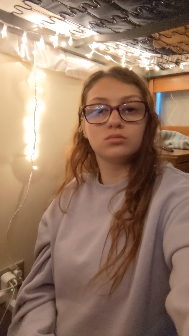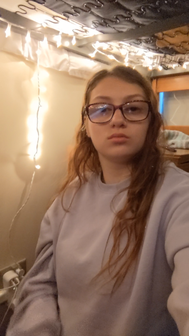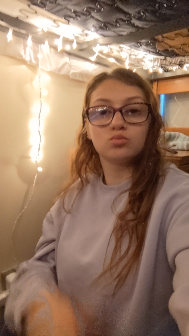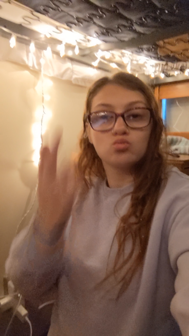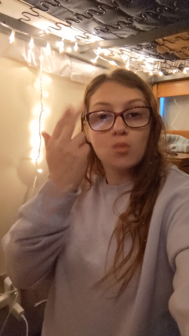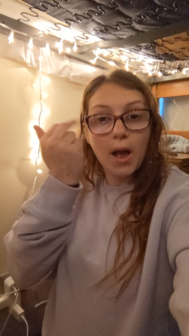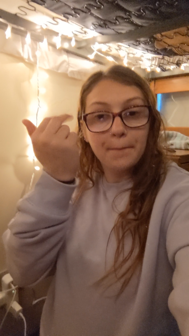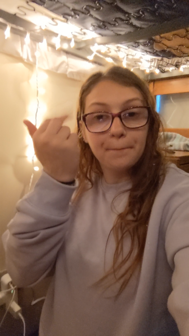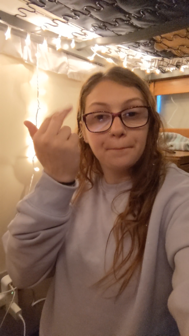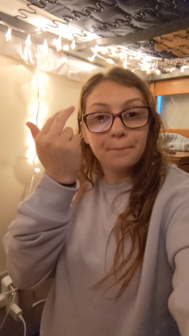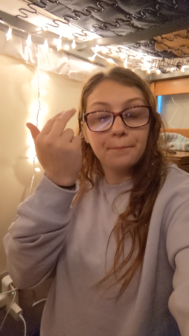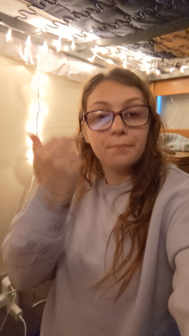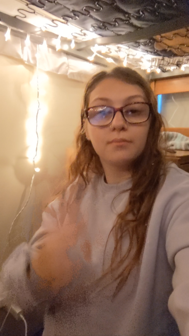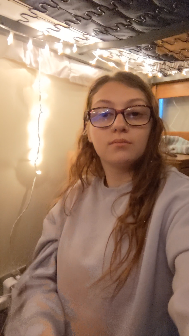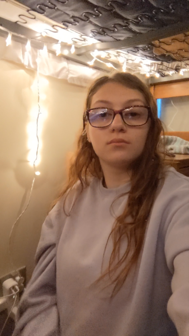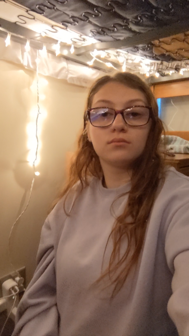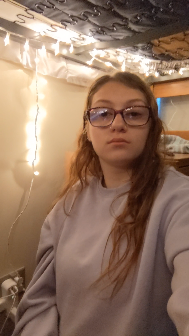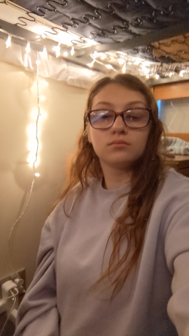rabbit